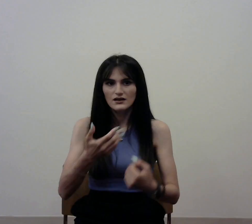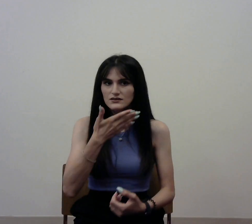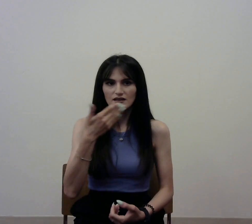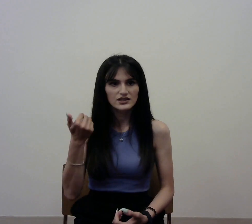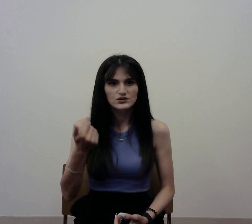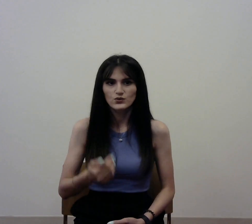yox